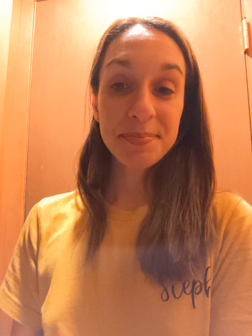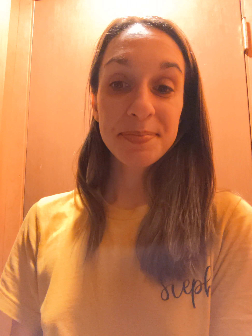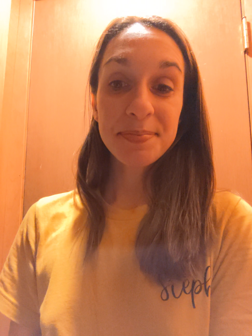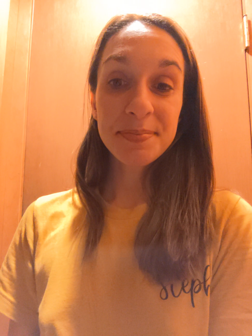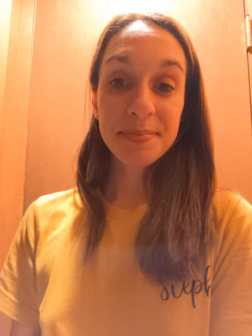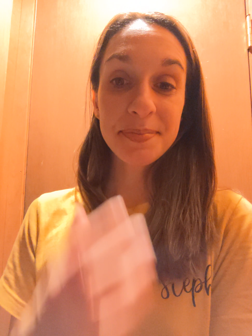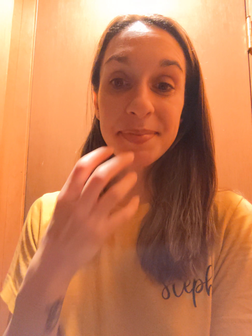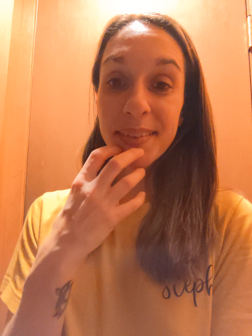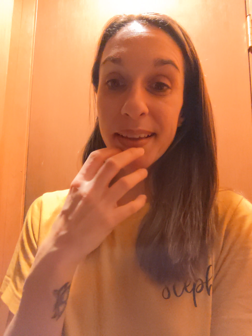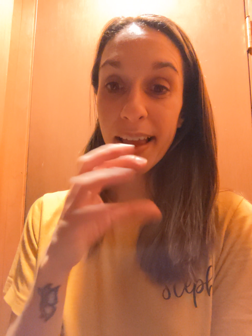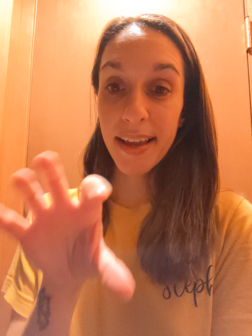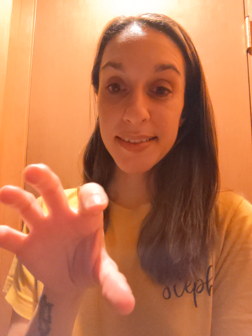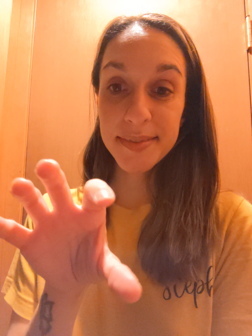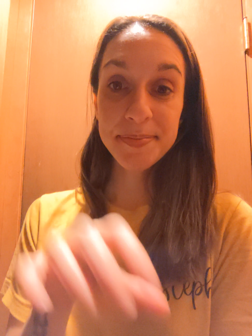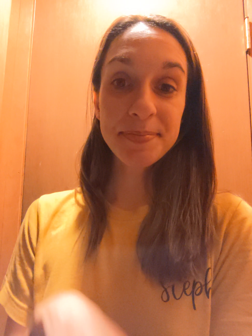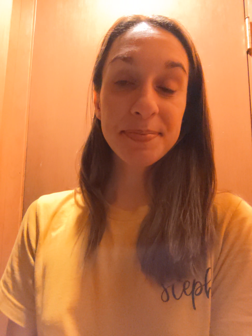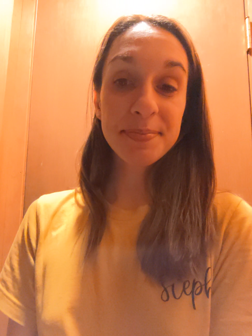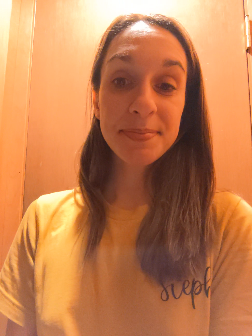hot